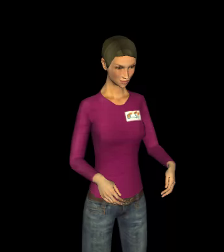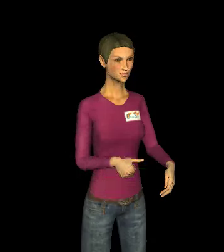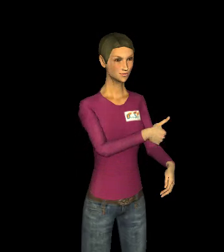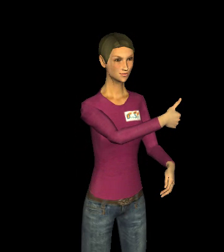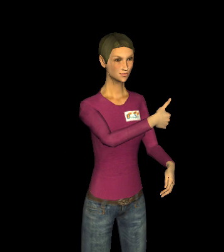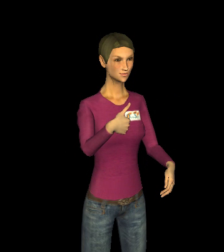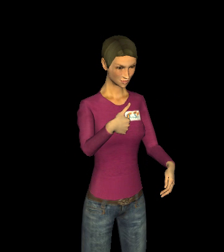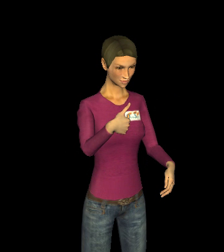وحيد